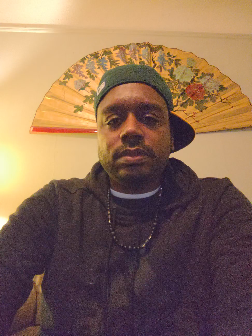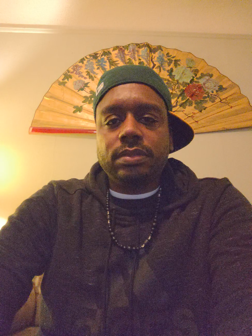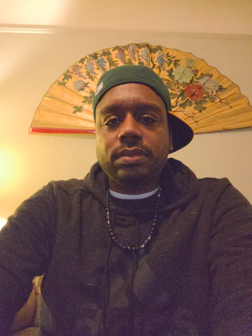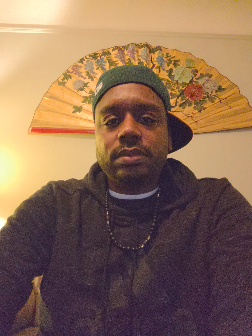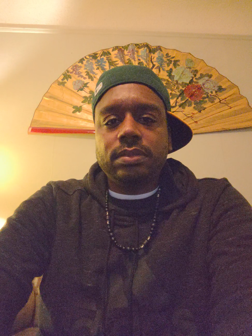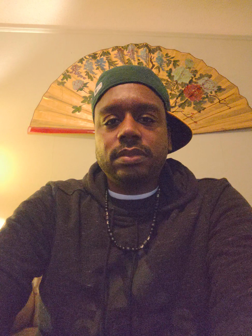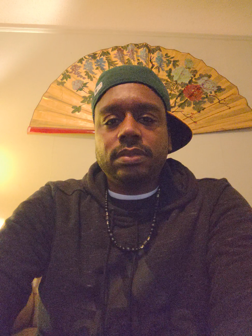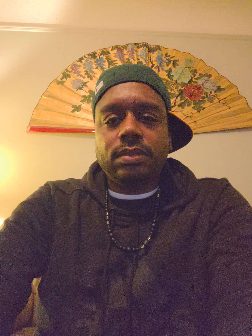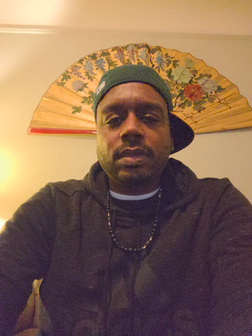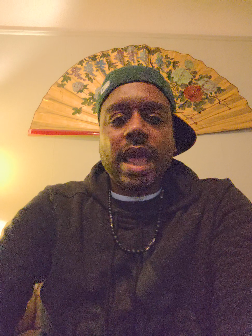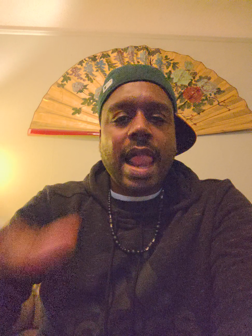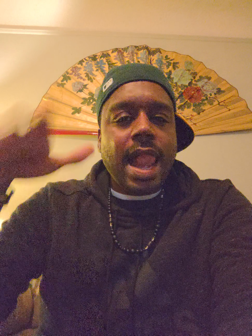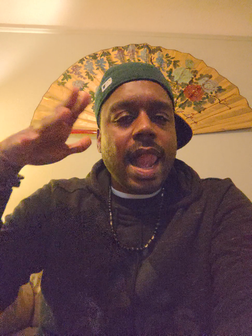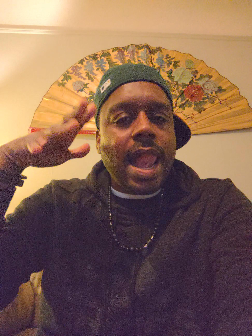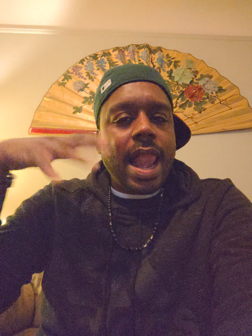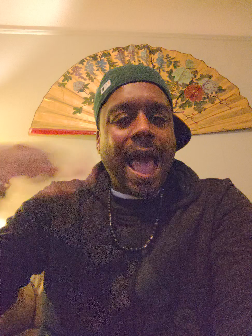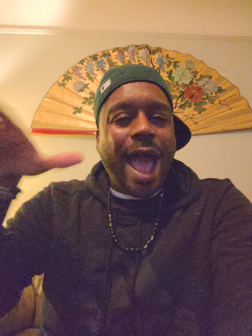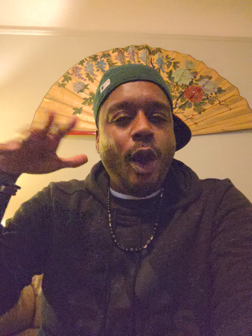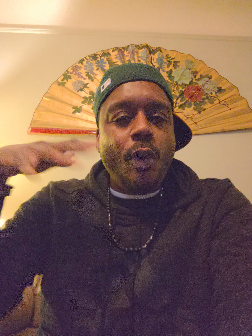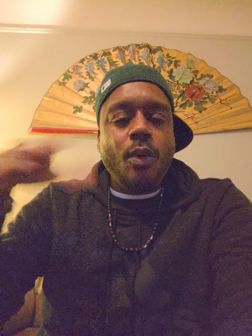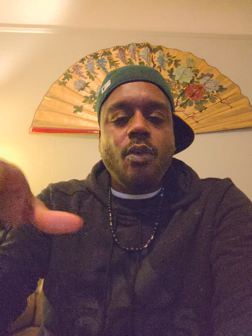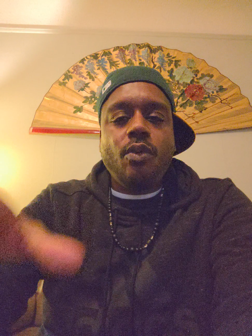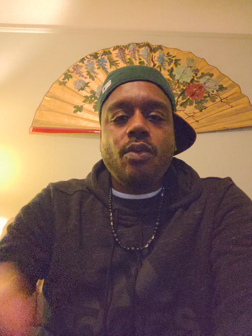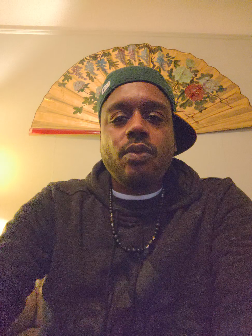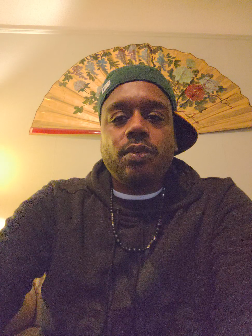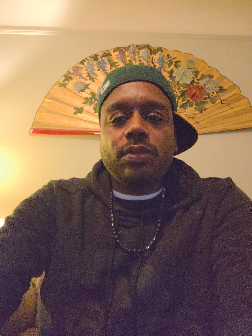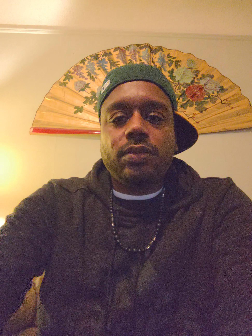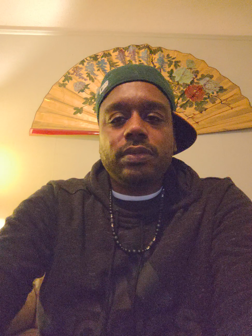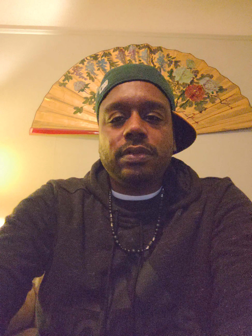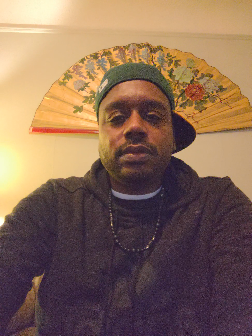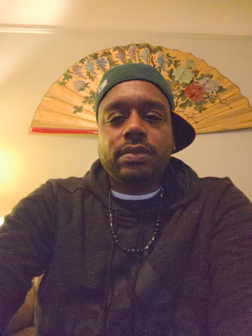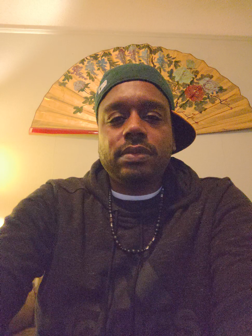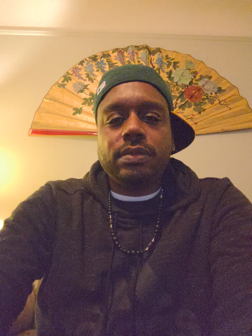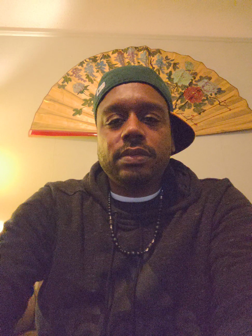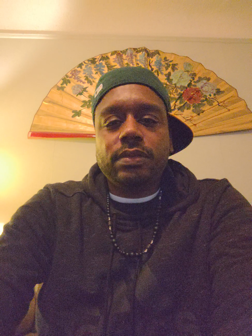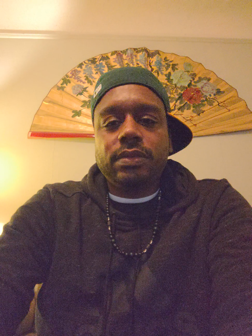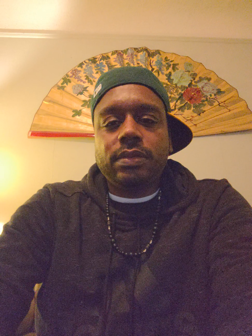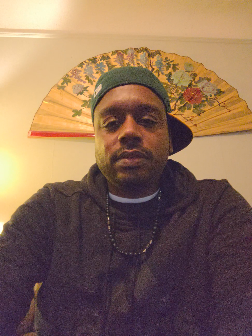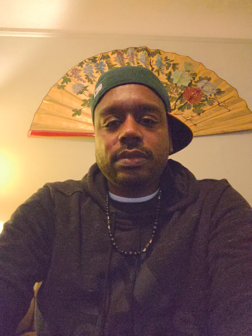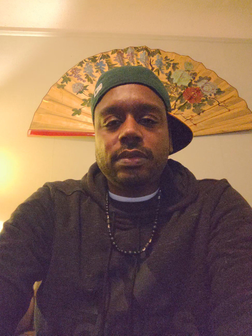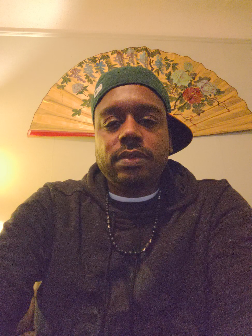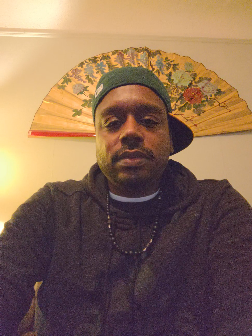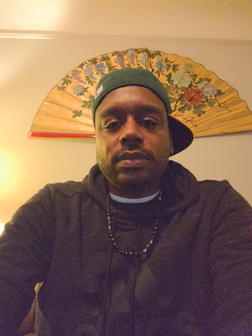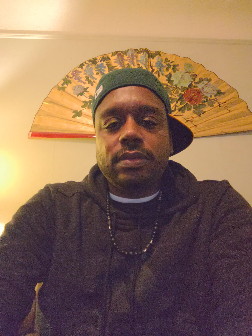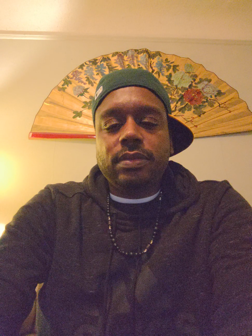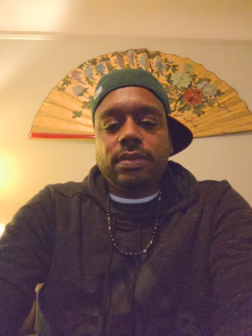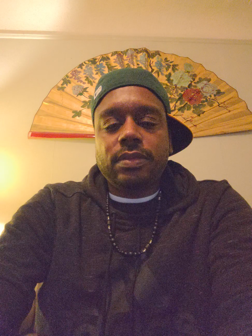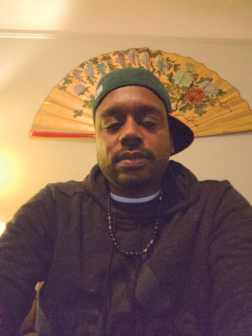loud